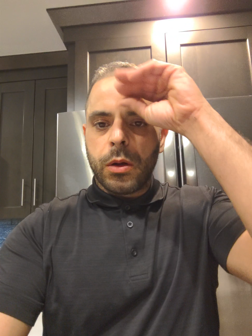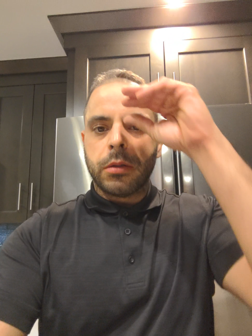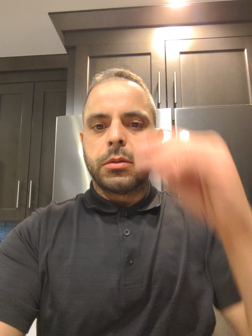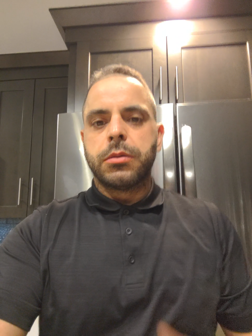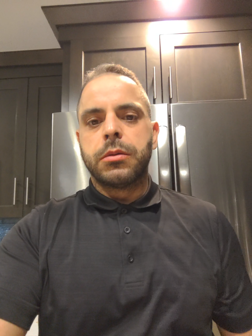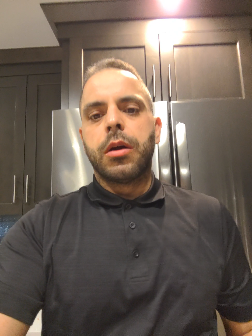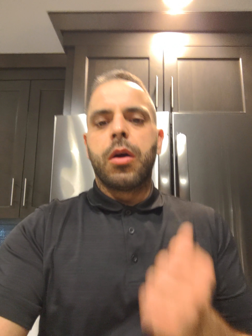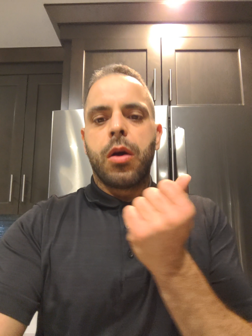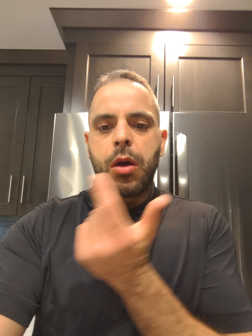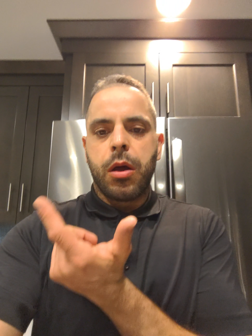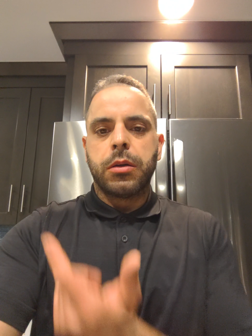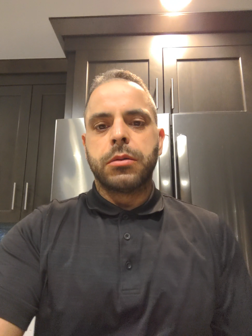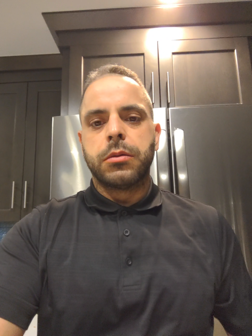all